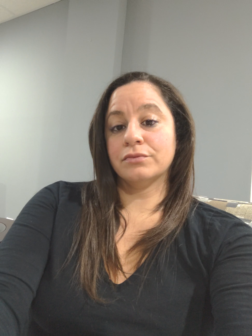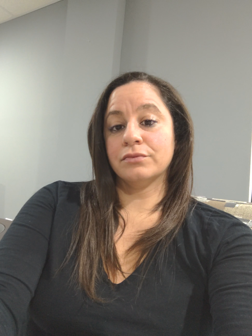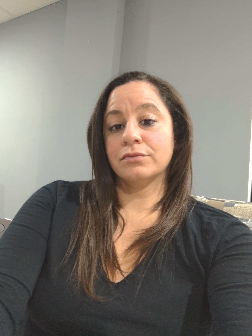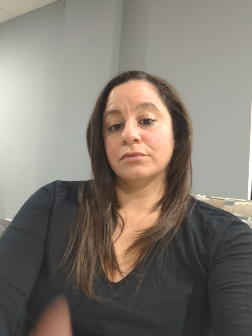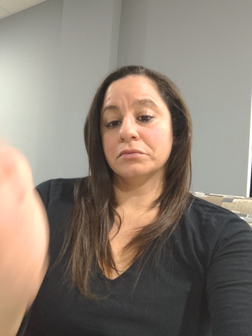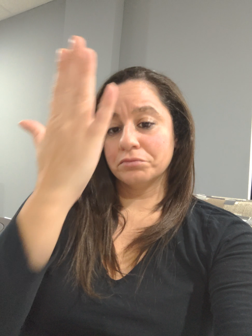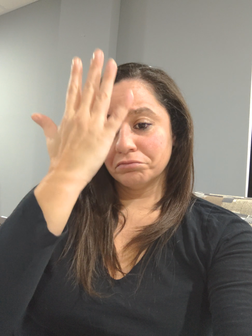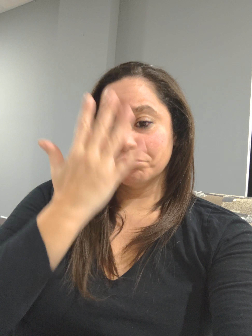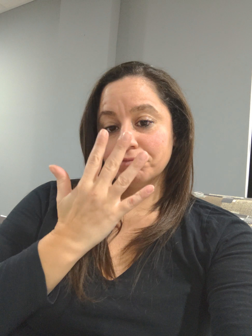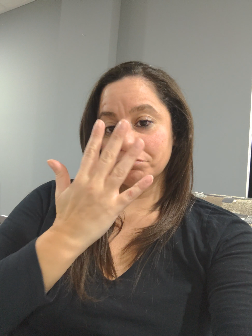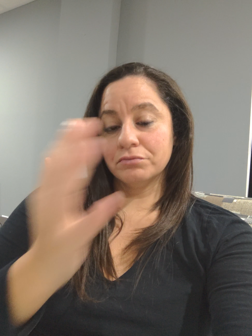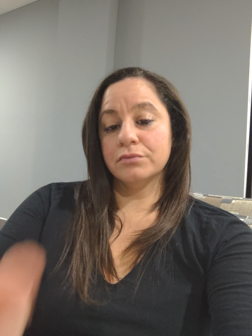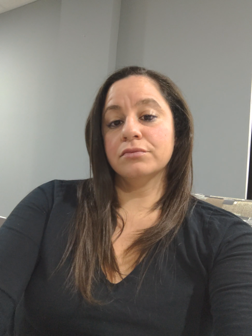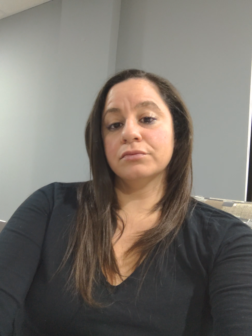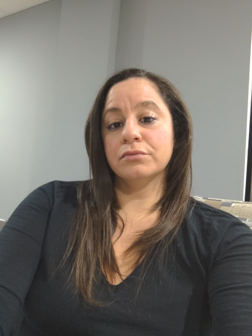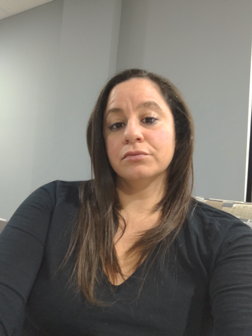sad